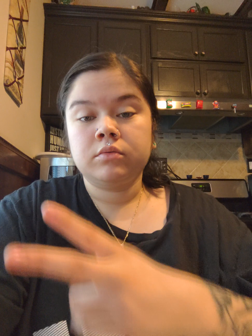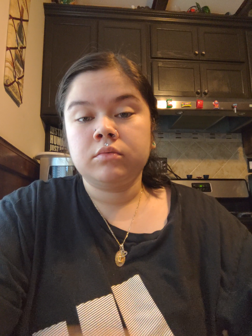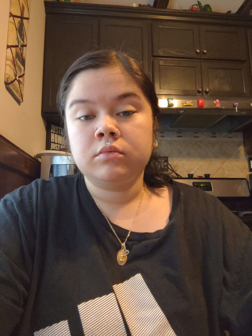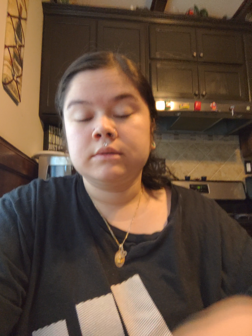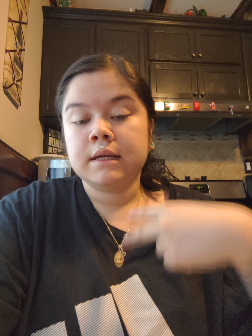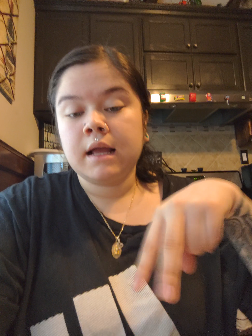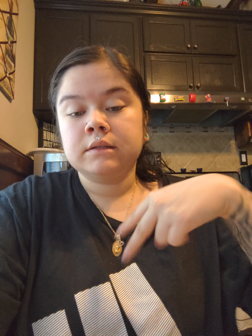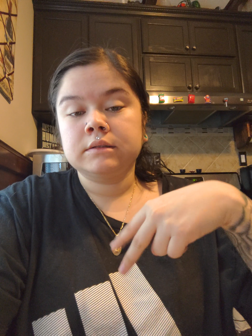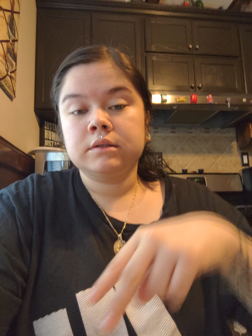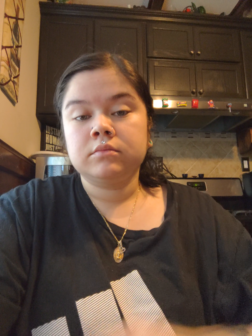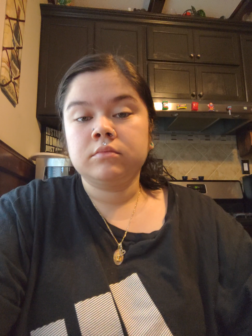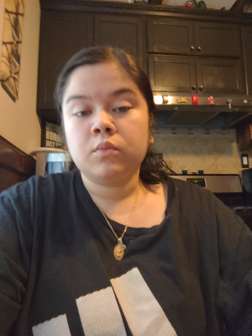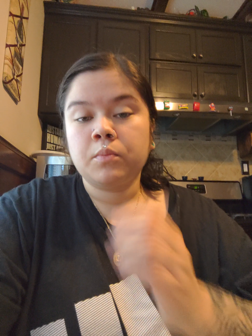dance